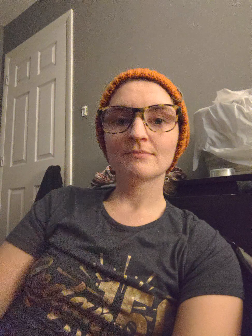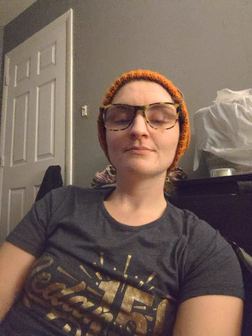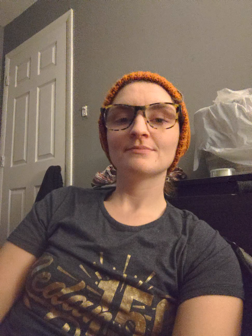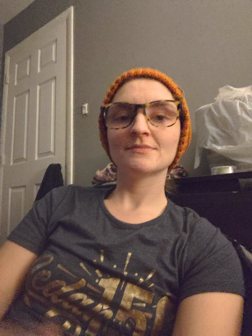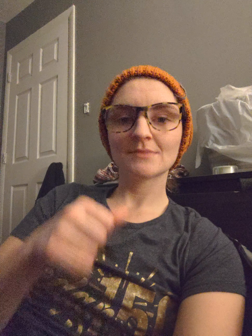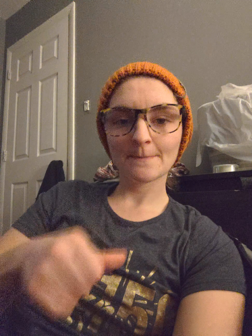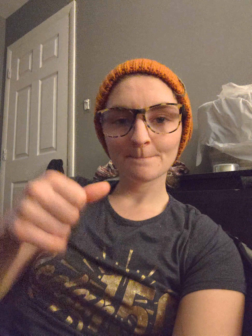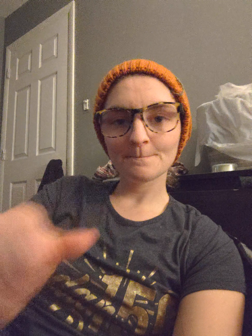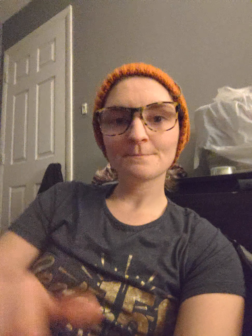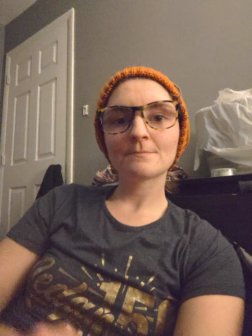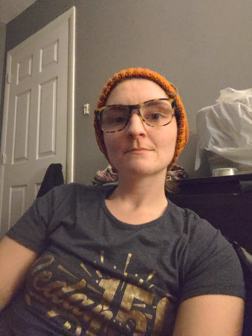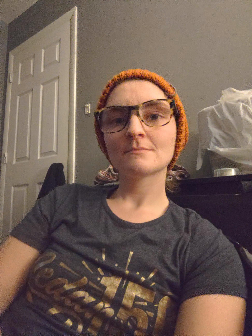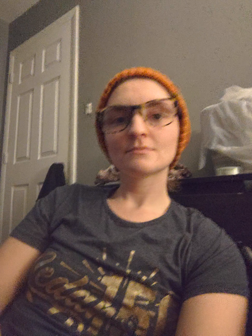puzzle